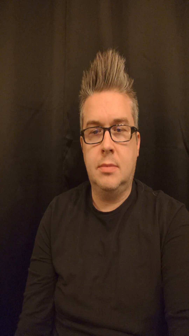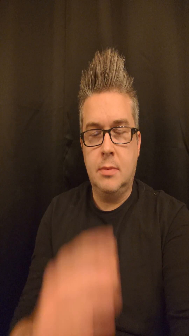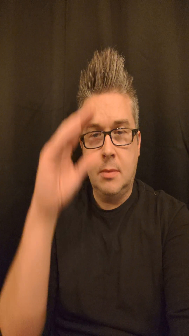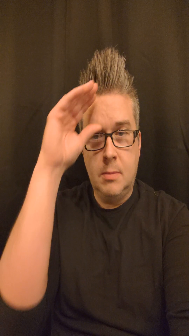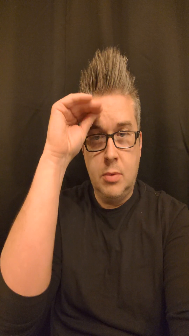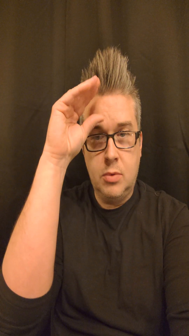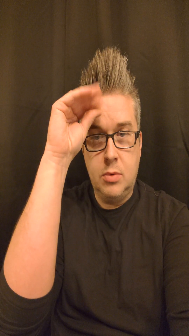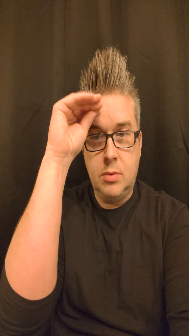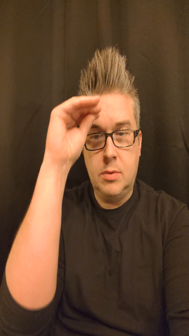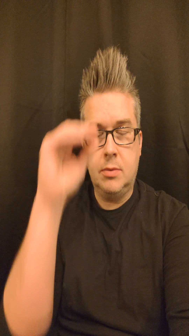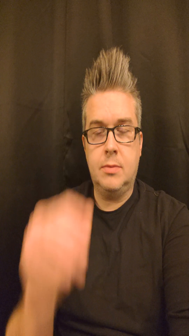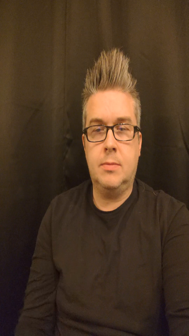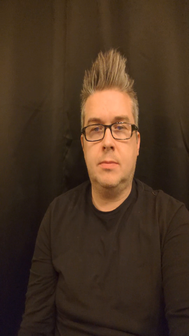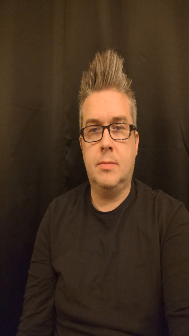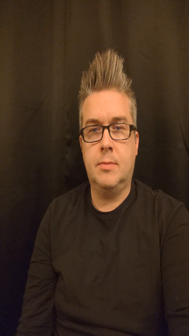boy